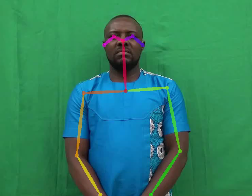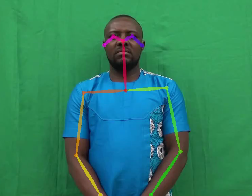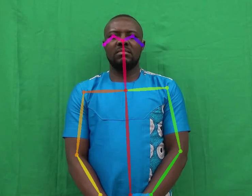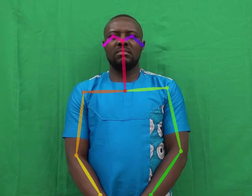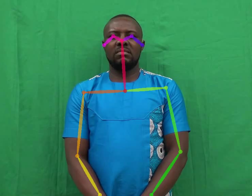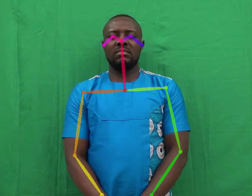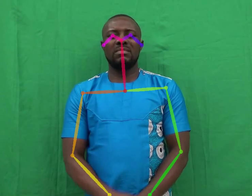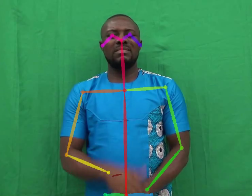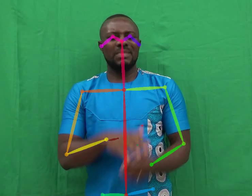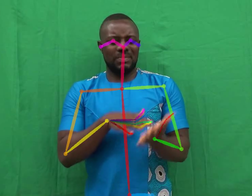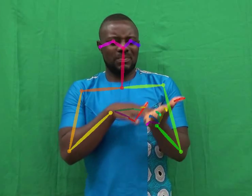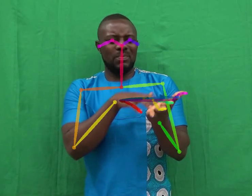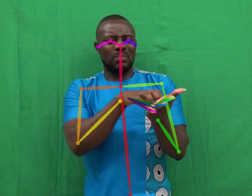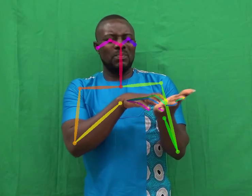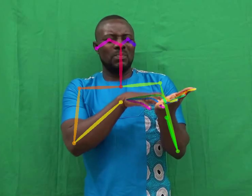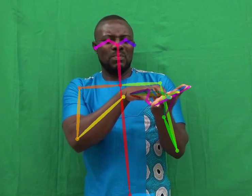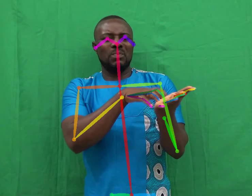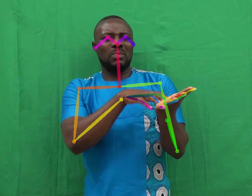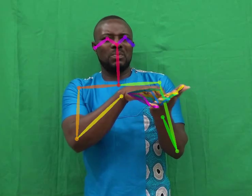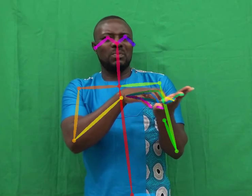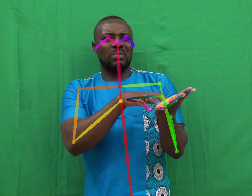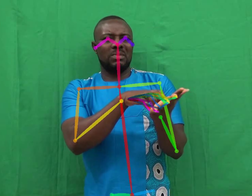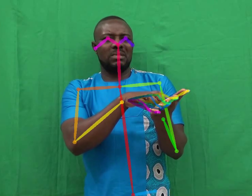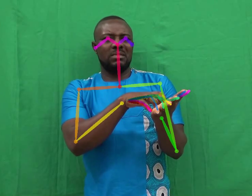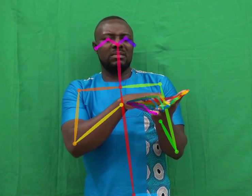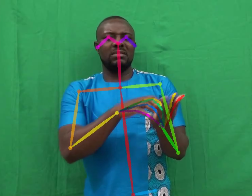weak